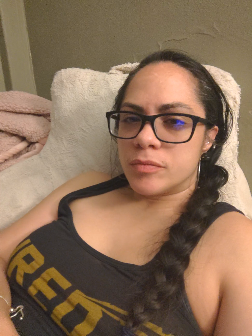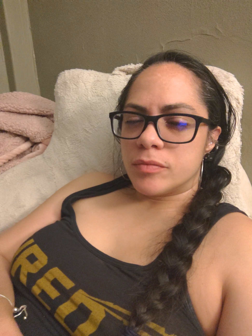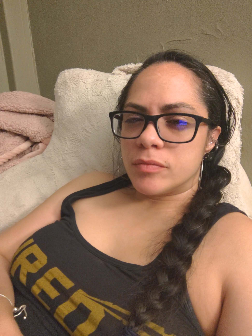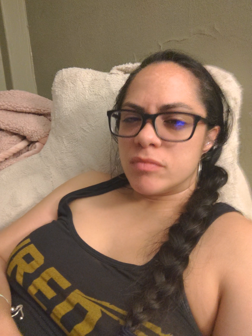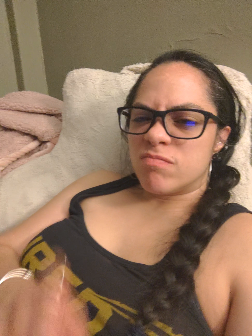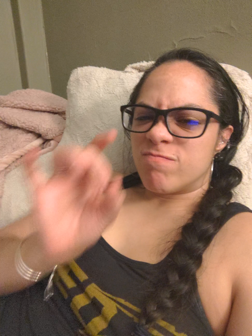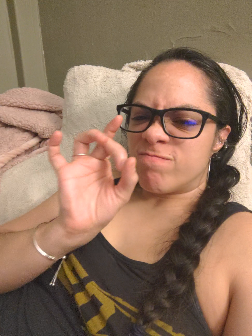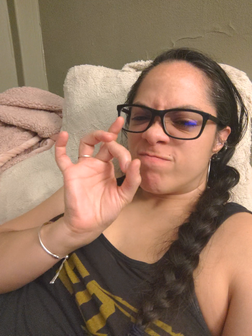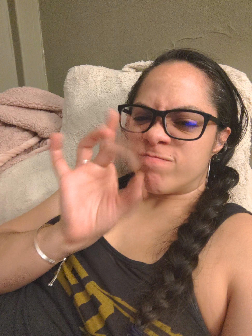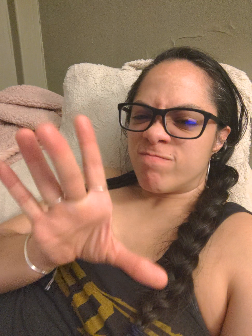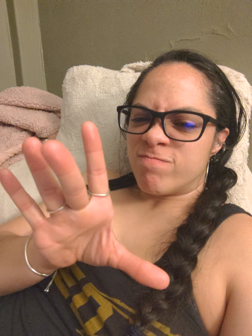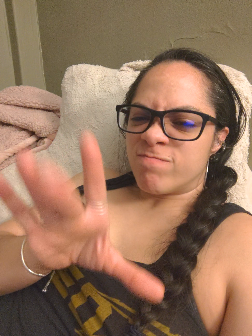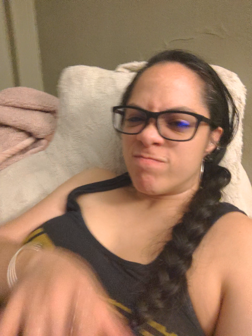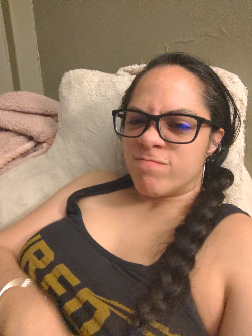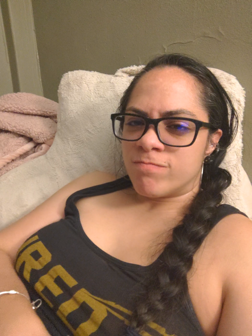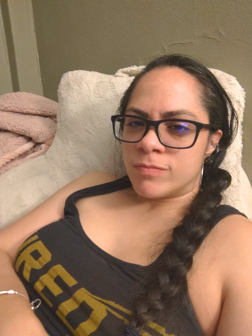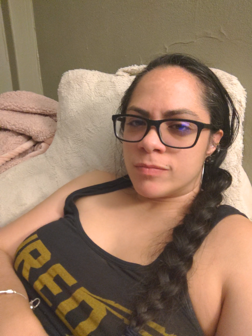hate